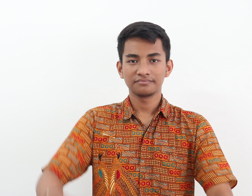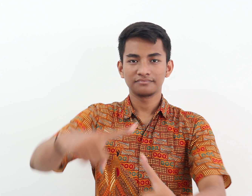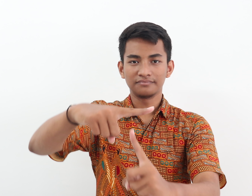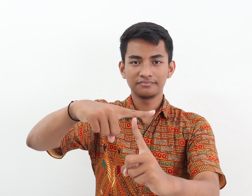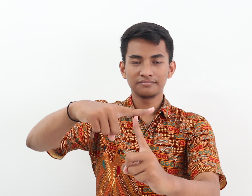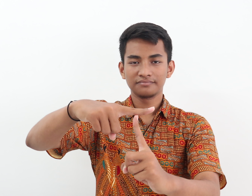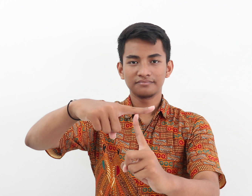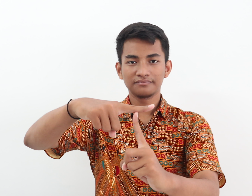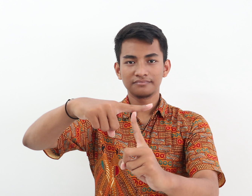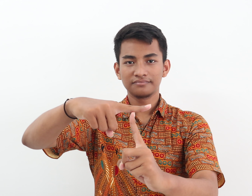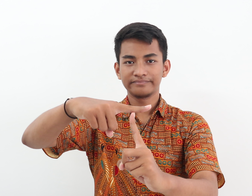T